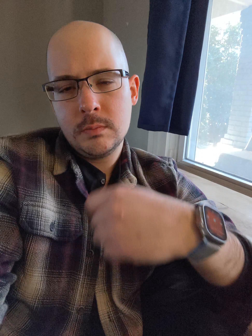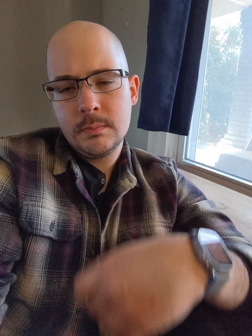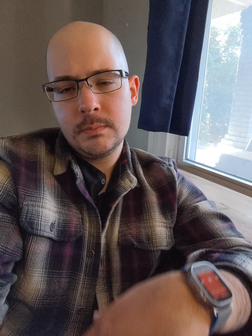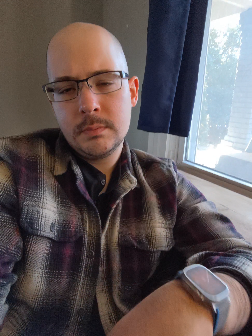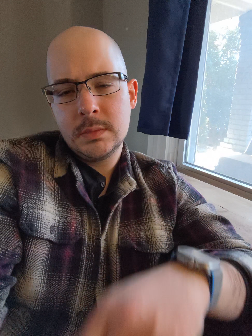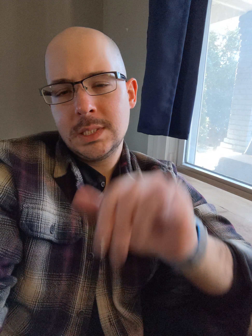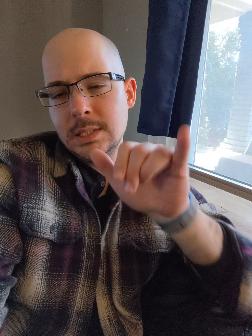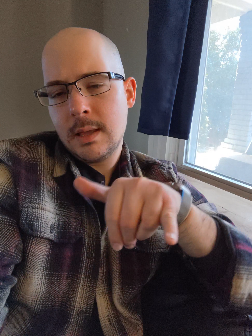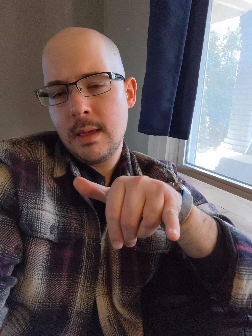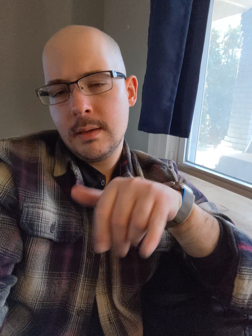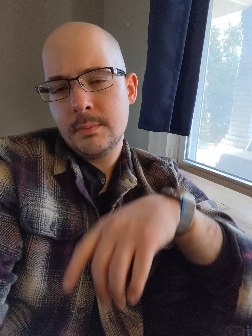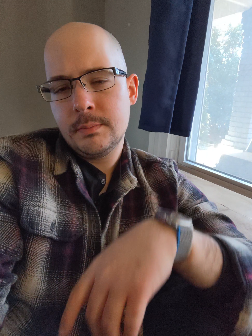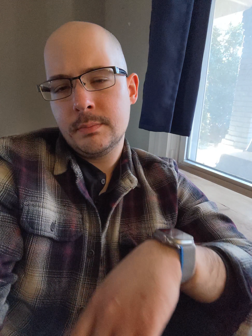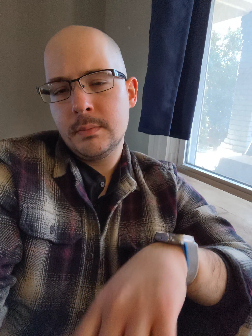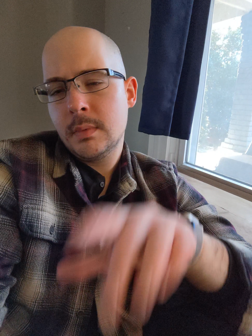stay